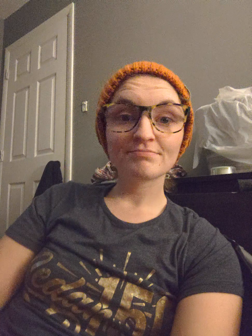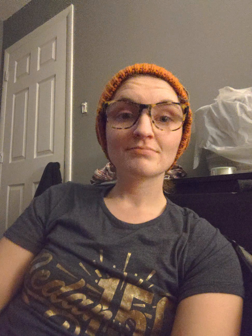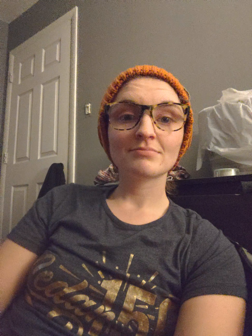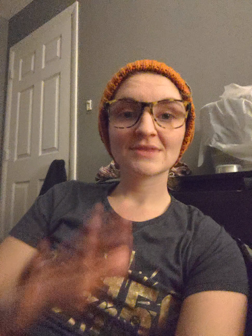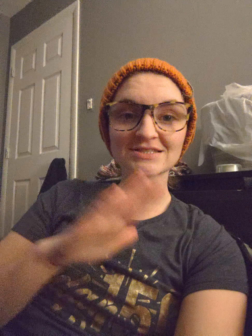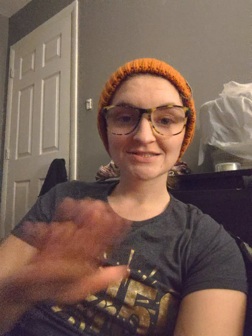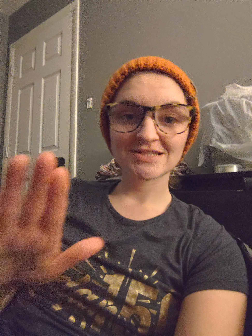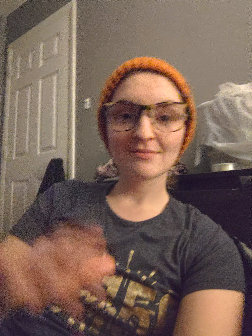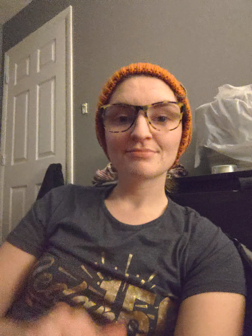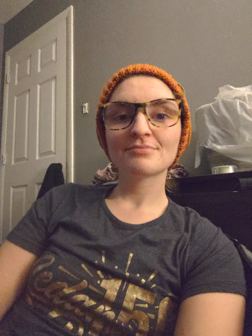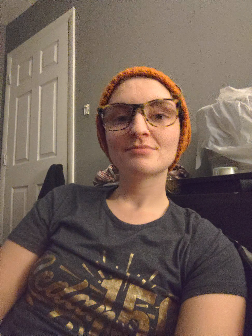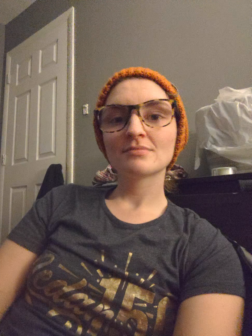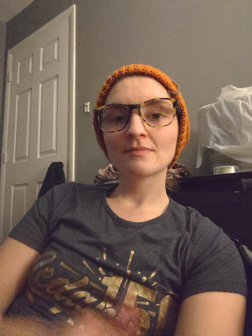clean